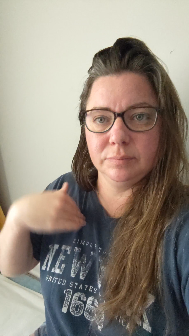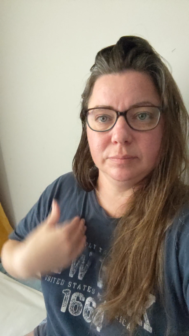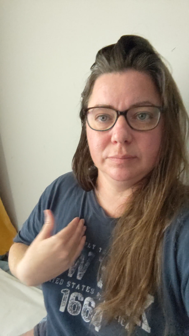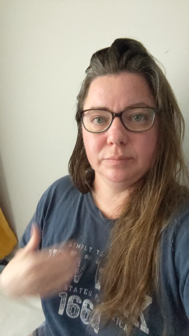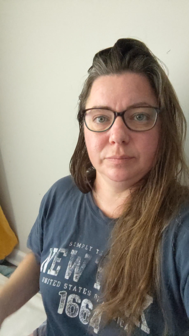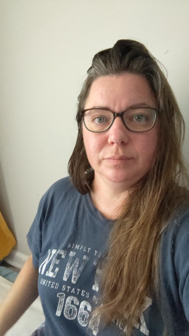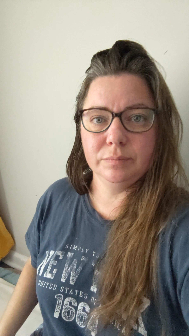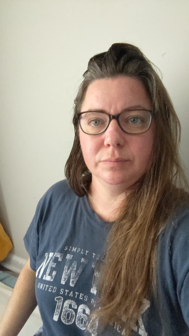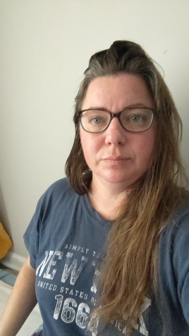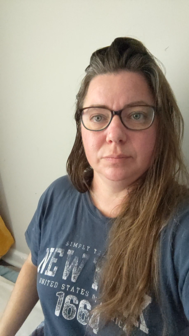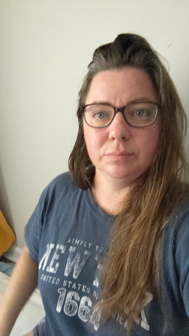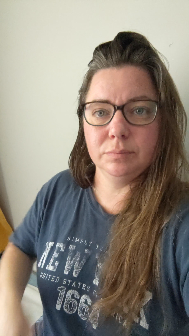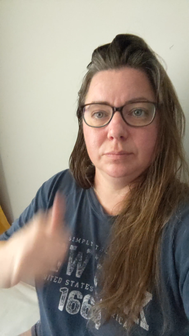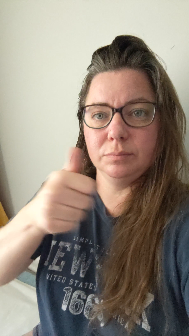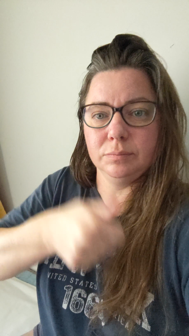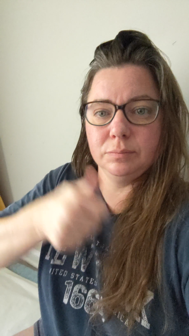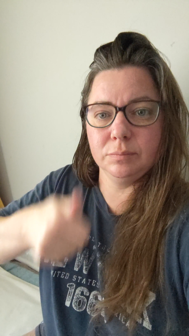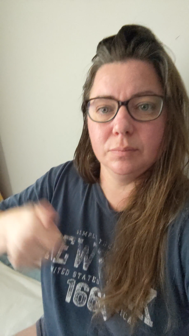each